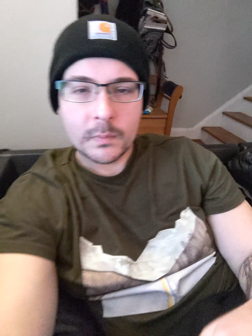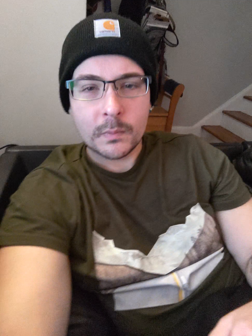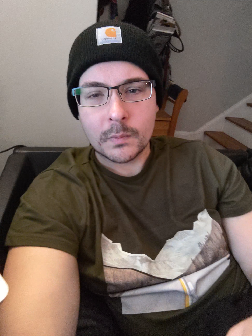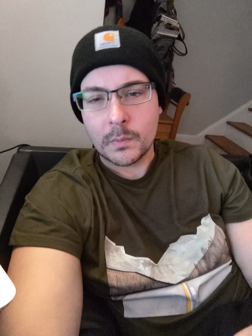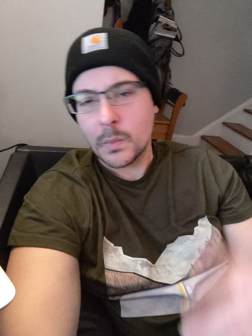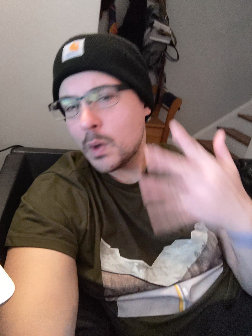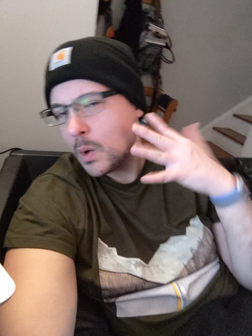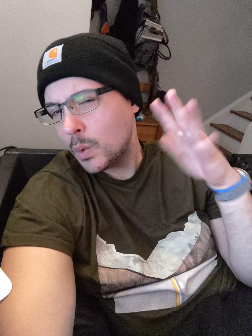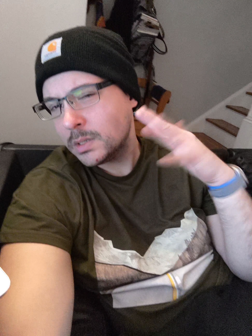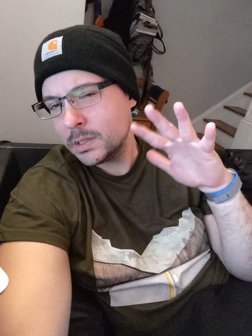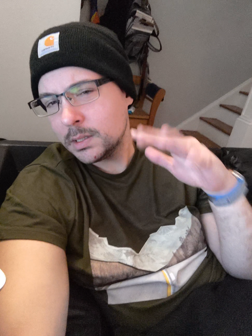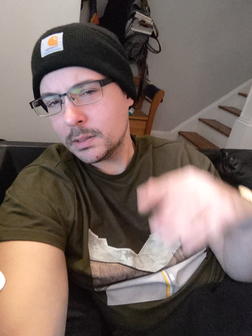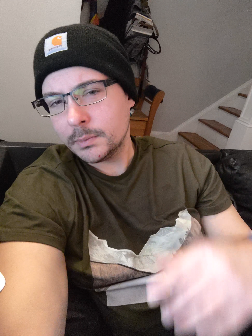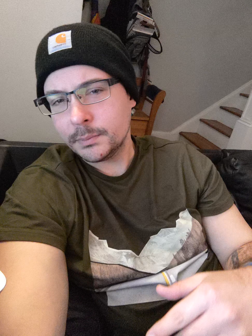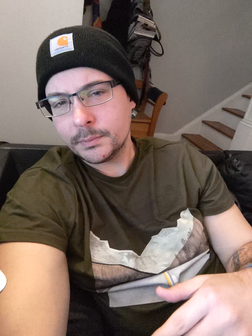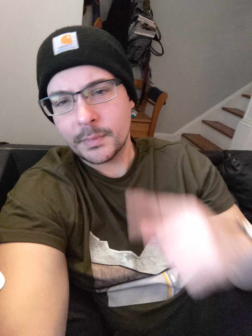noisy